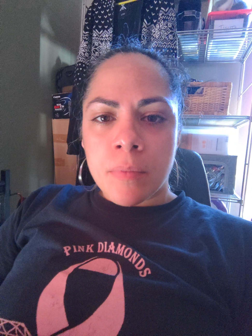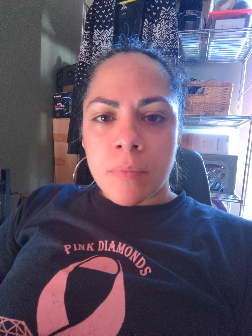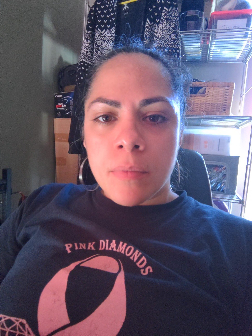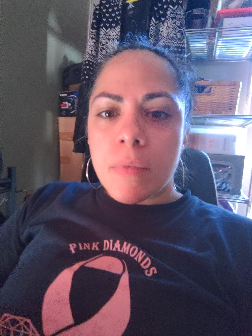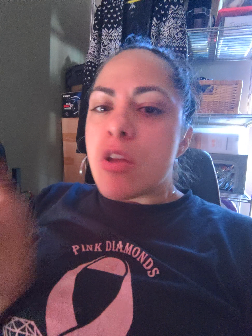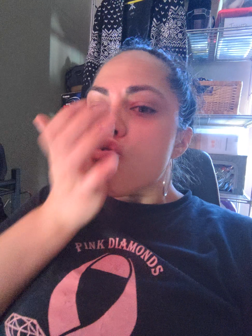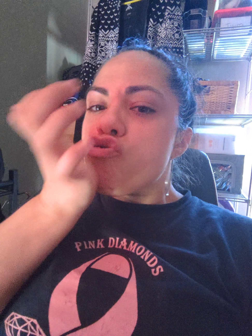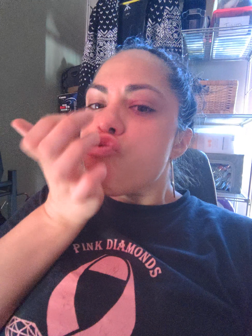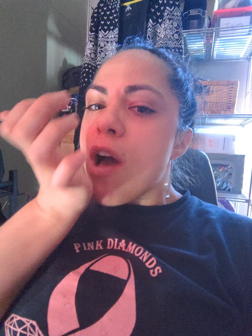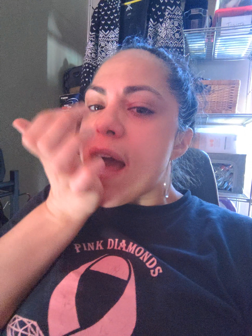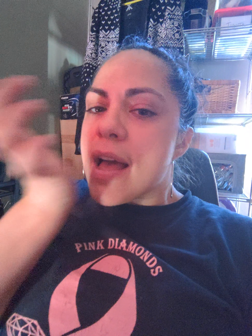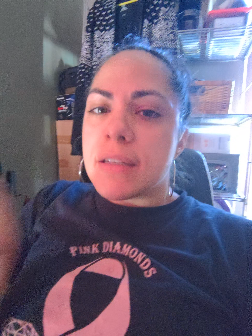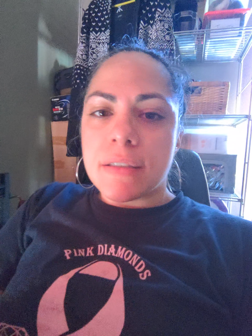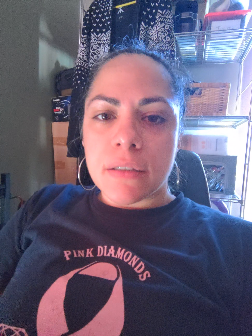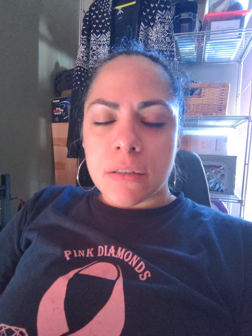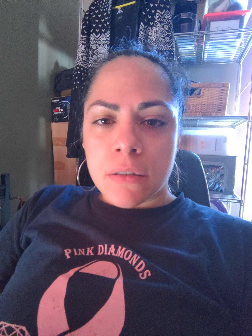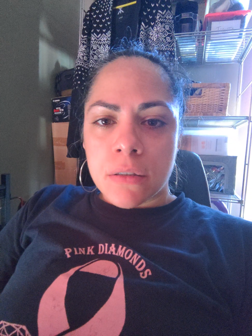grass